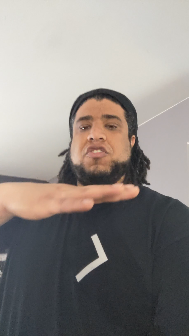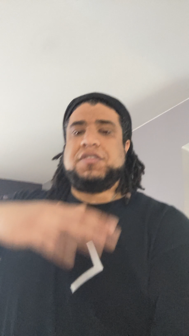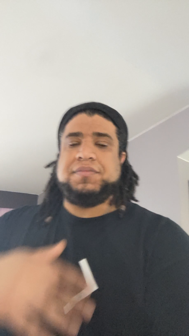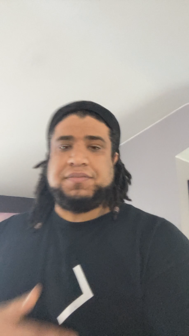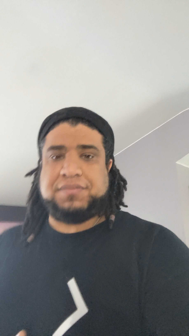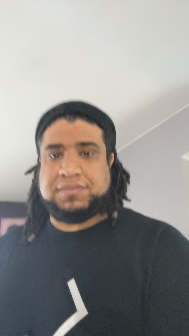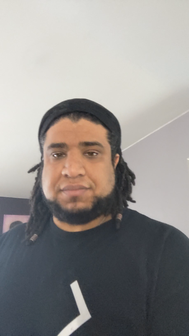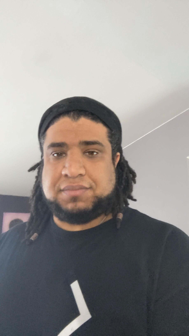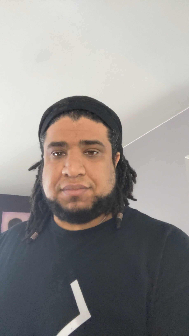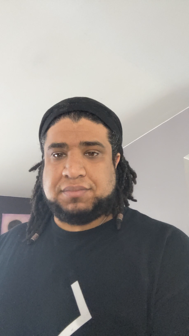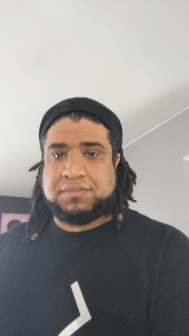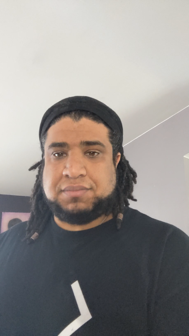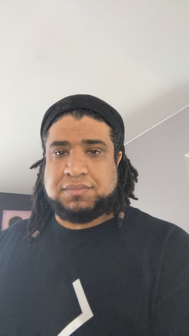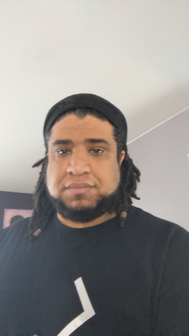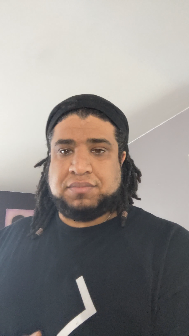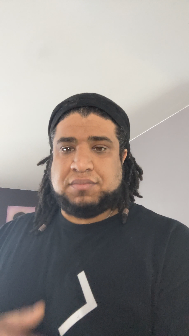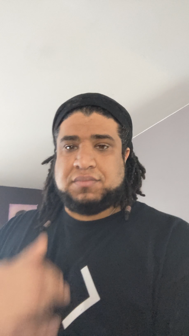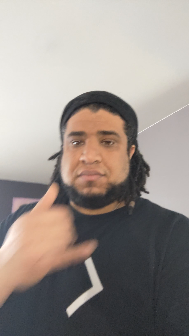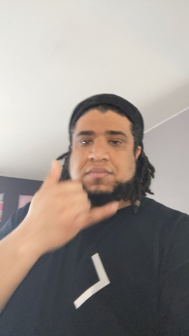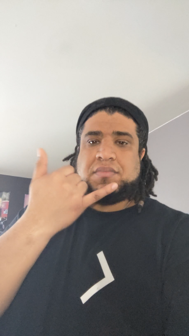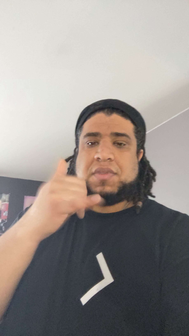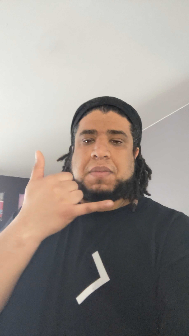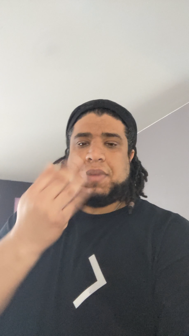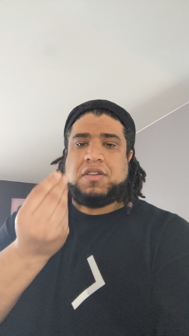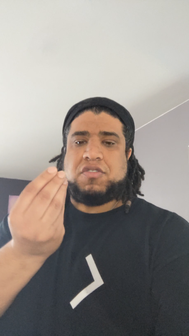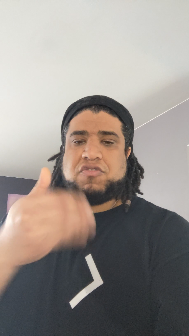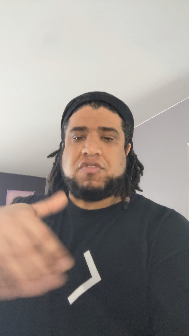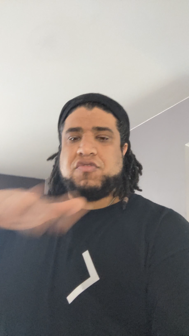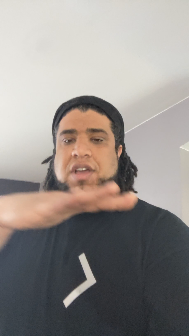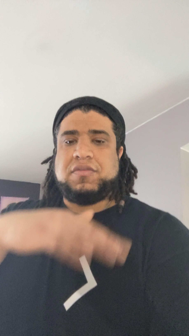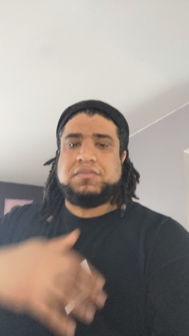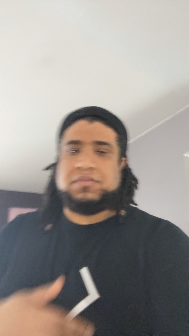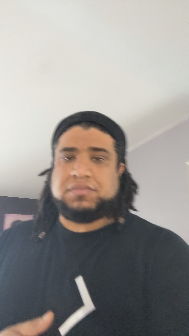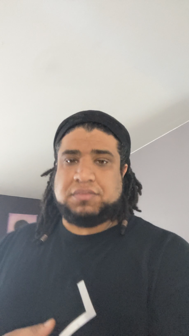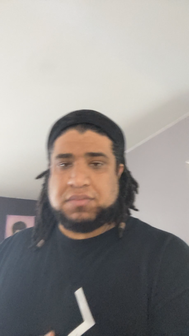playground